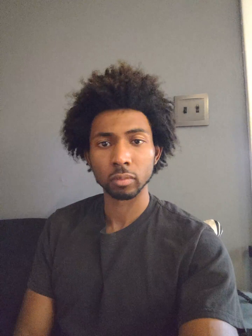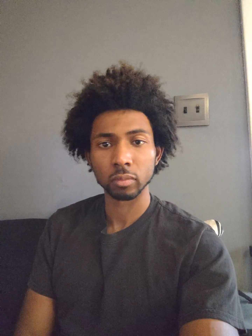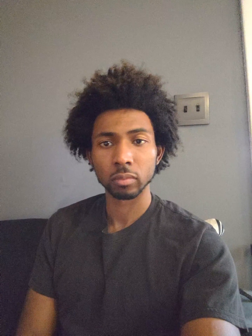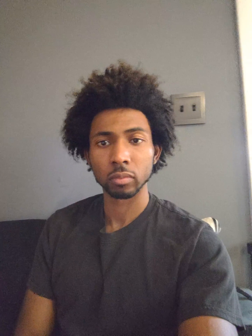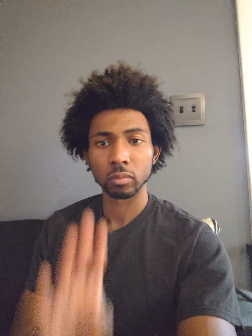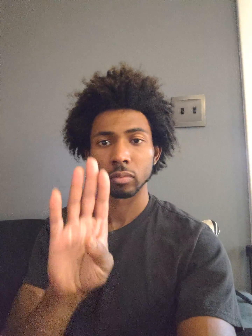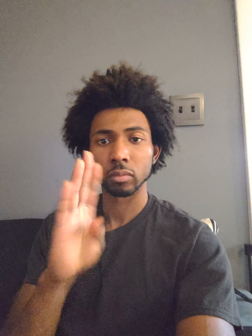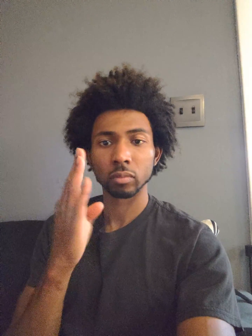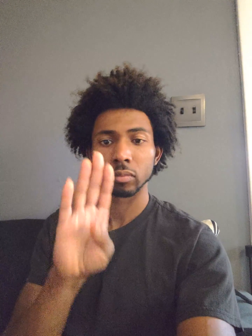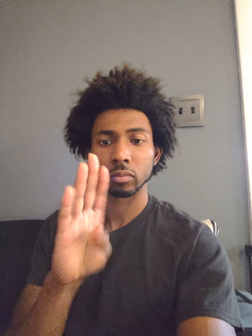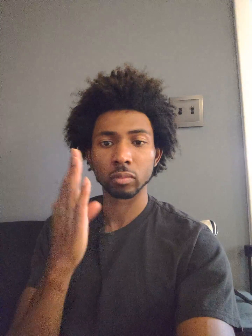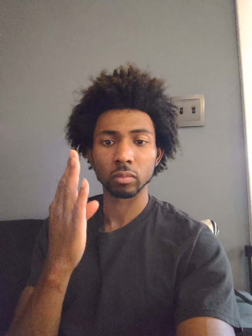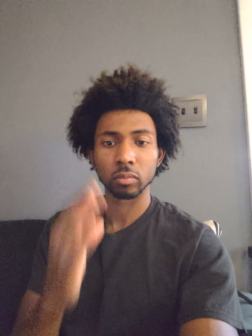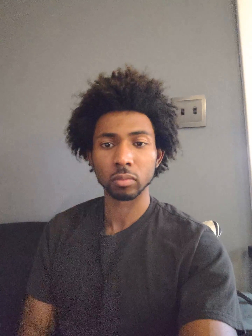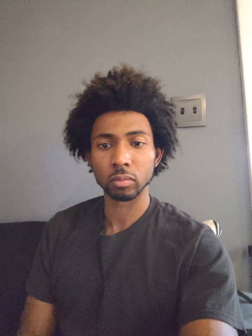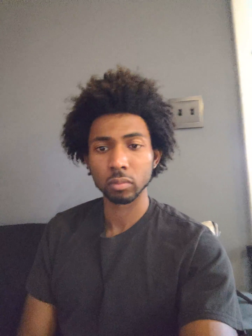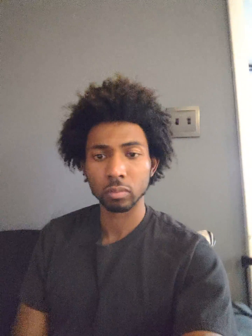door